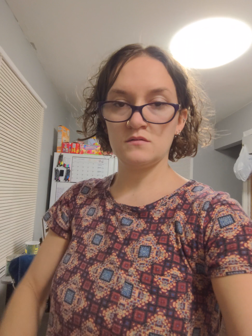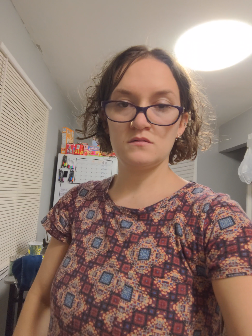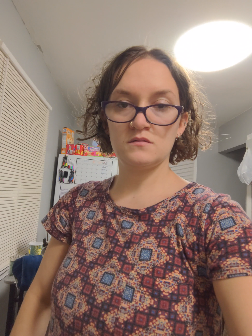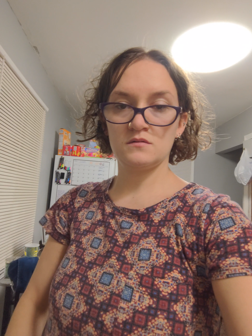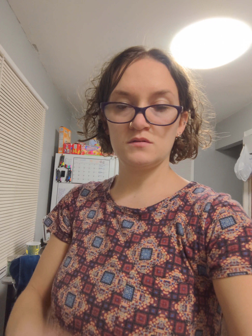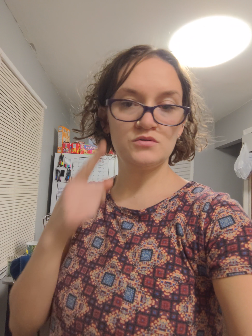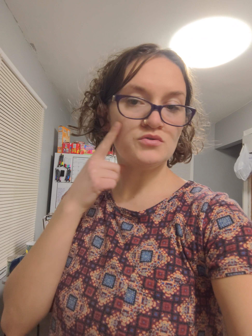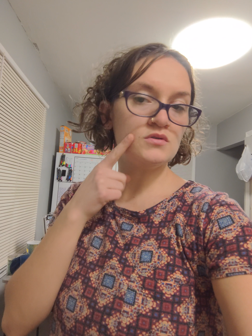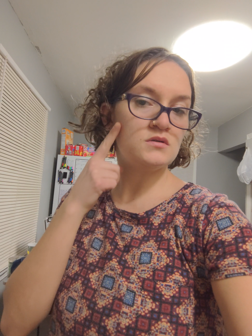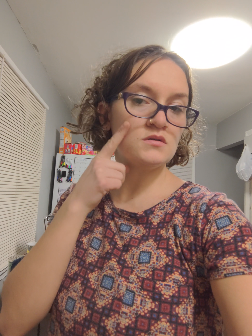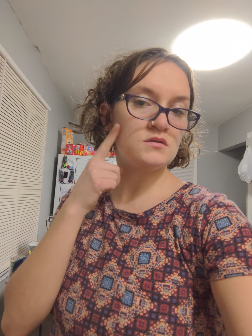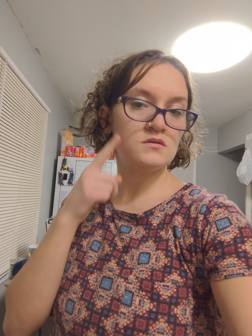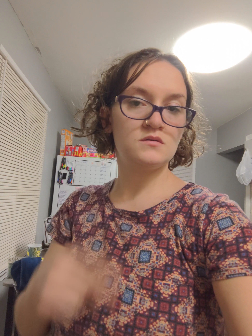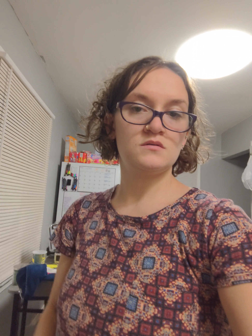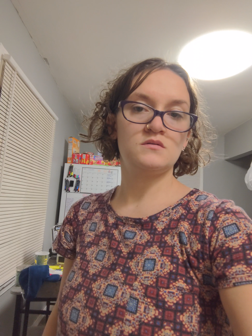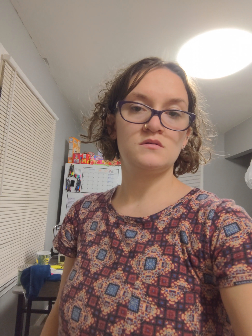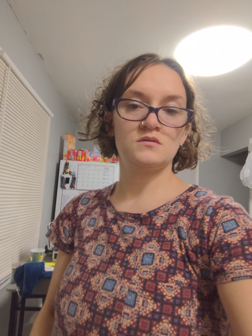cheek